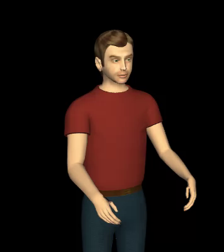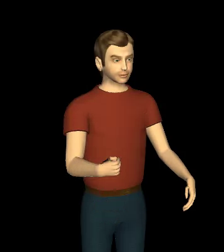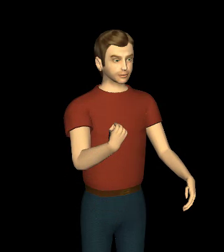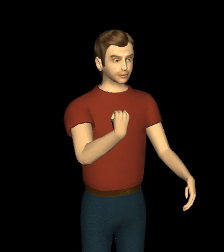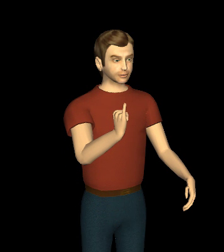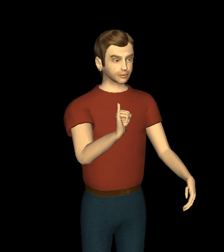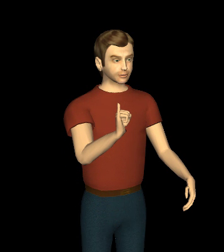إذا